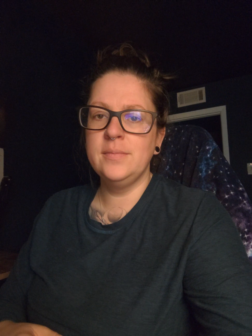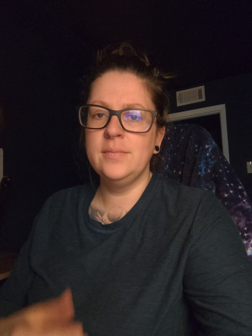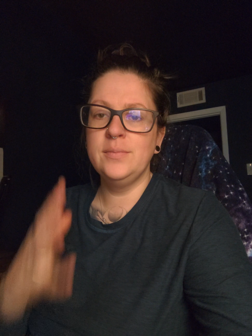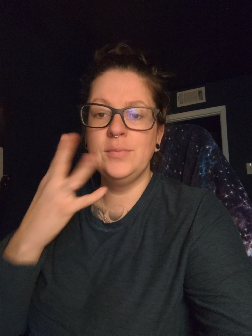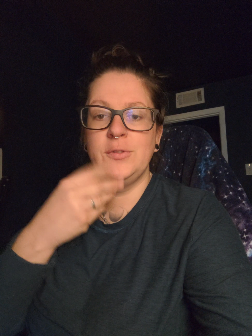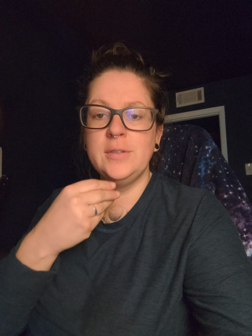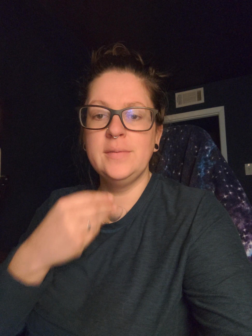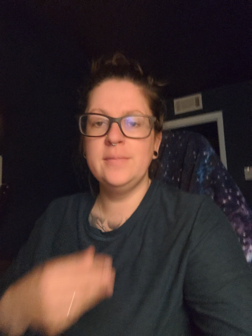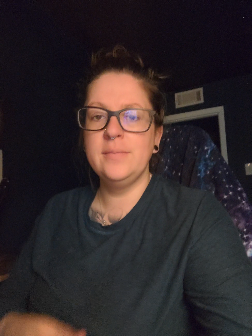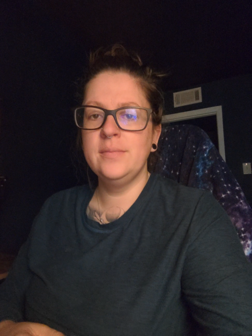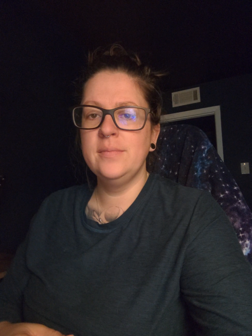pretty